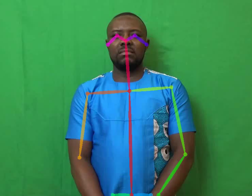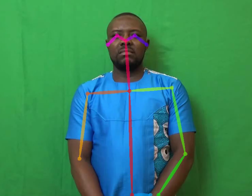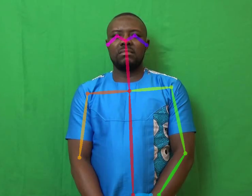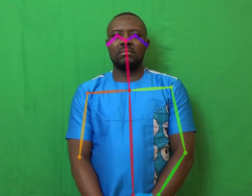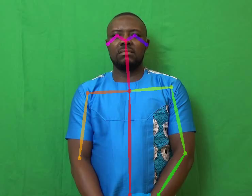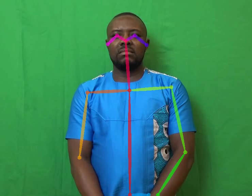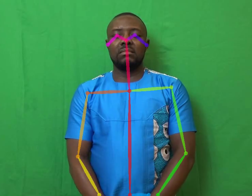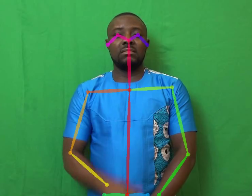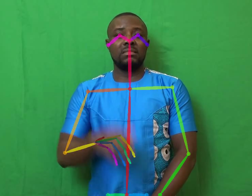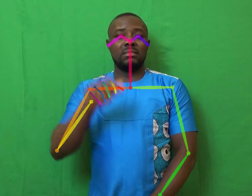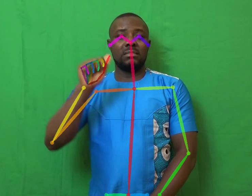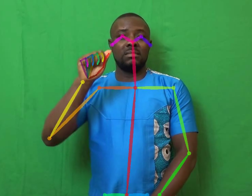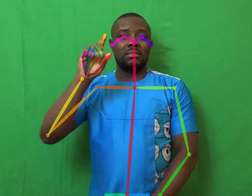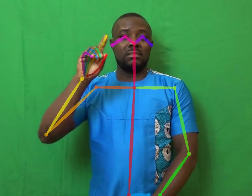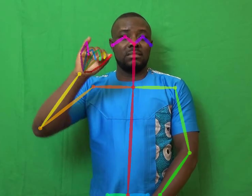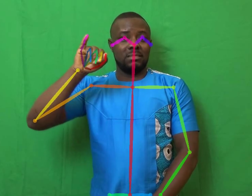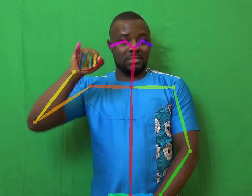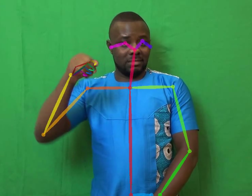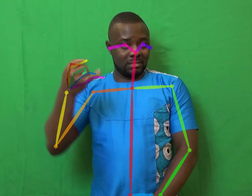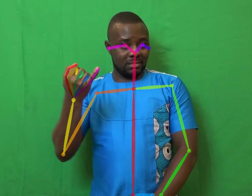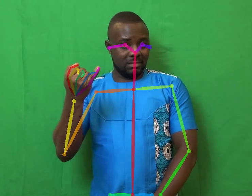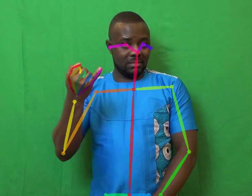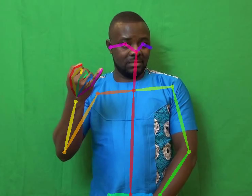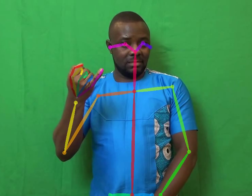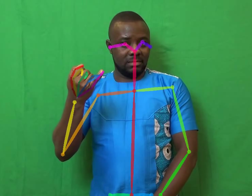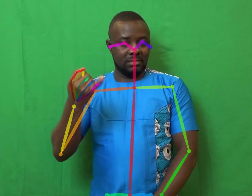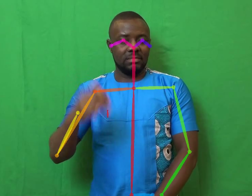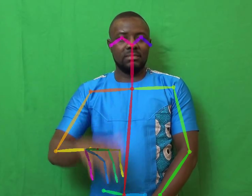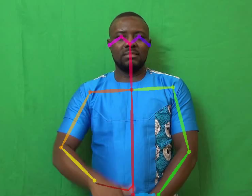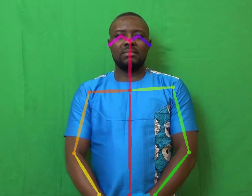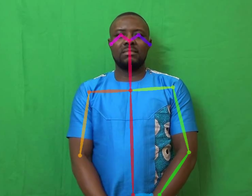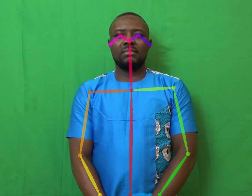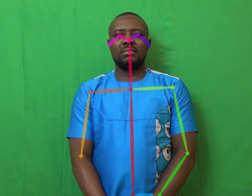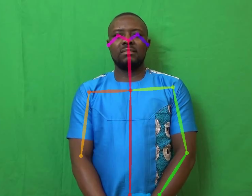adjective